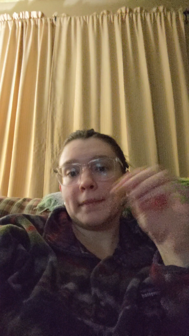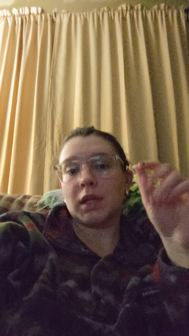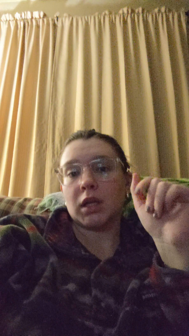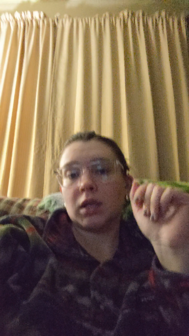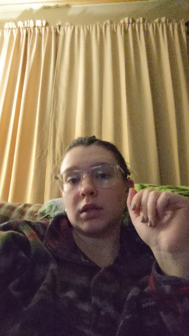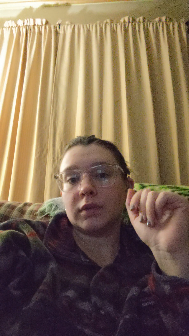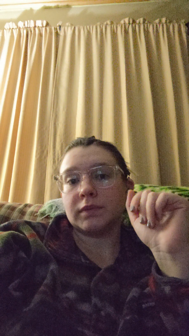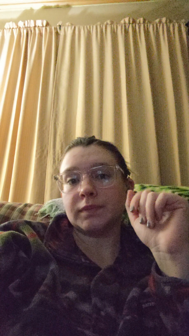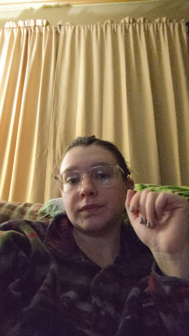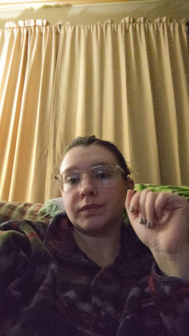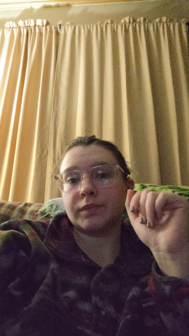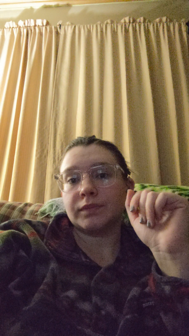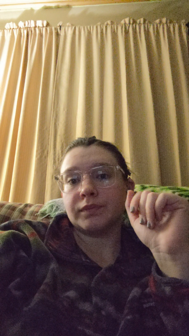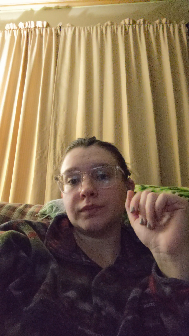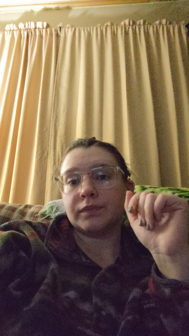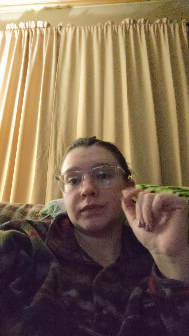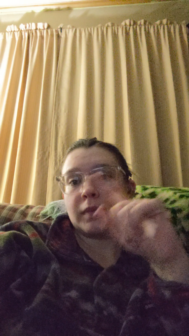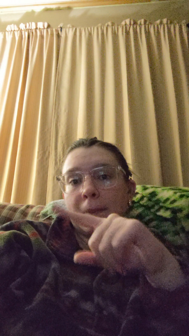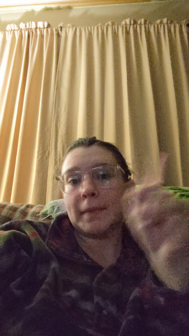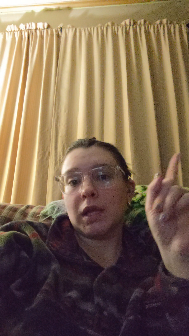but